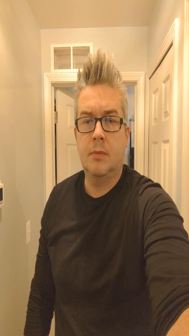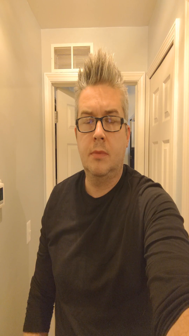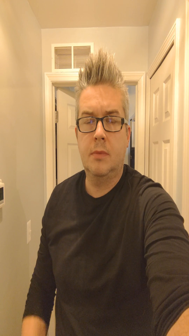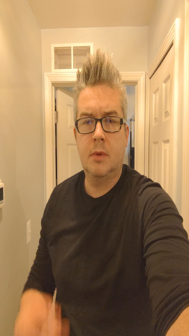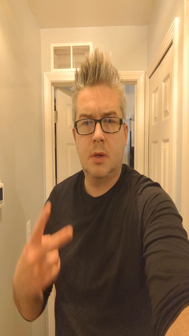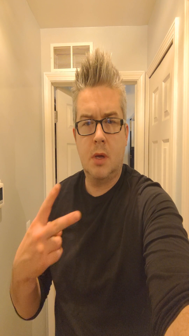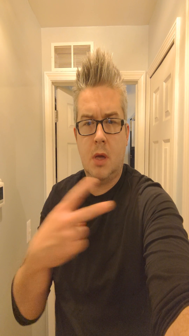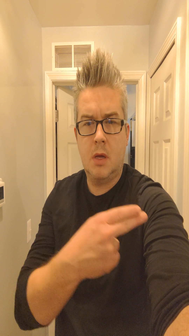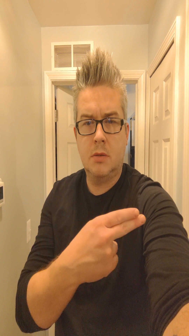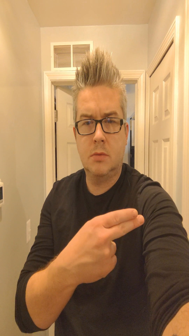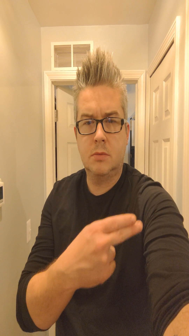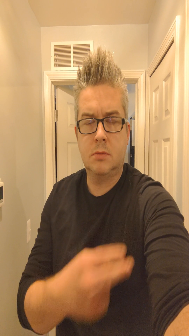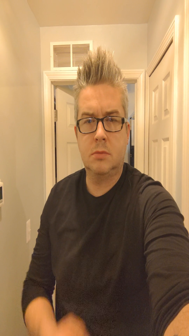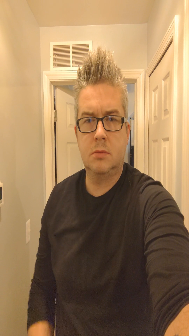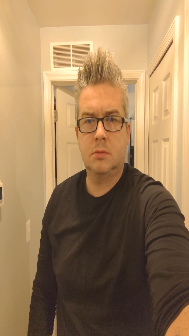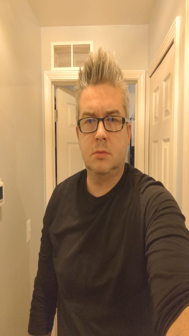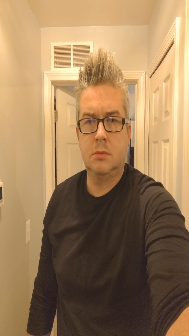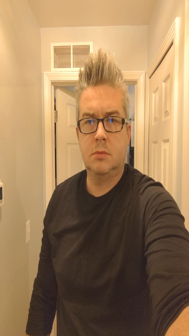cut